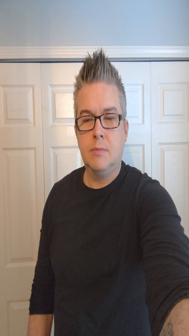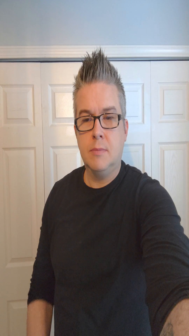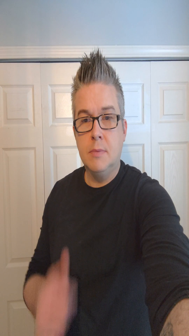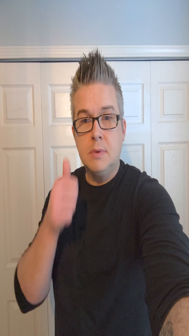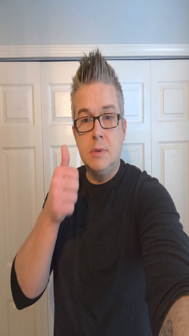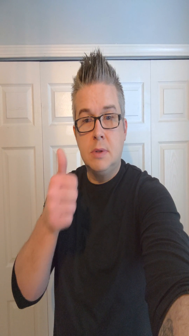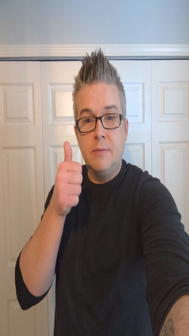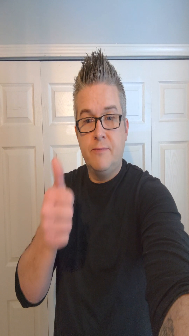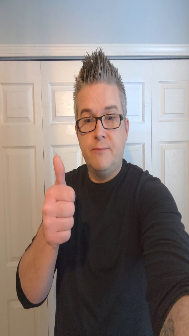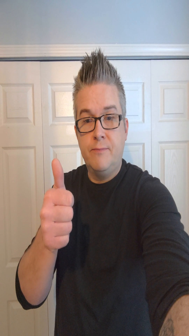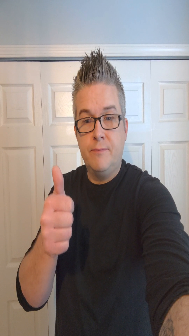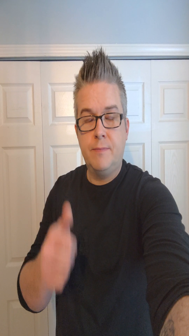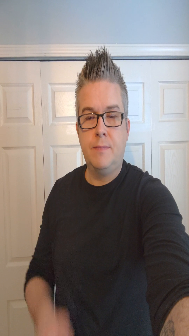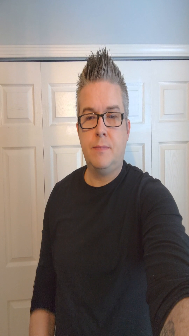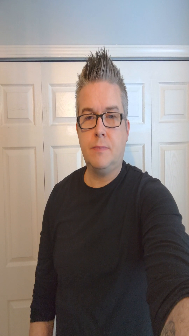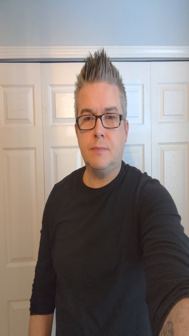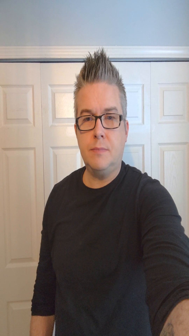yourself